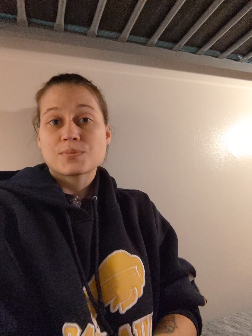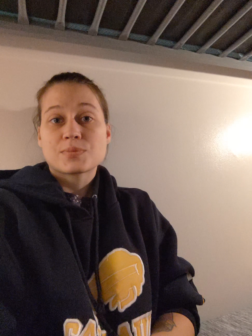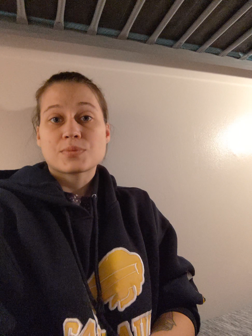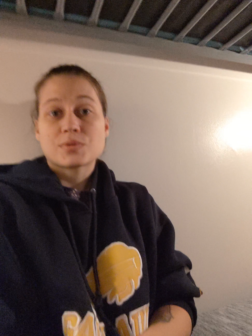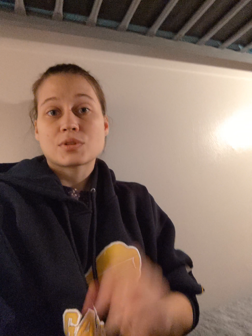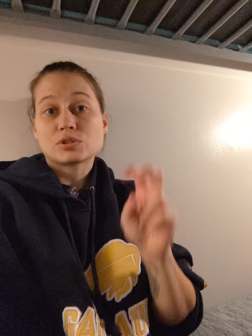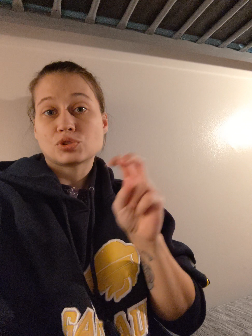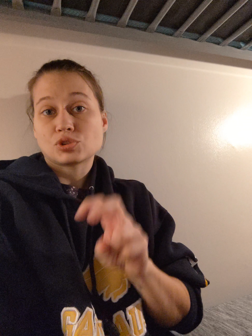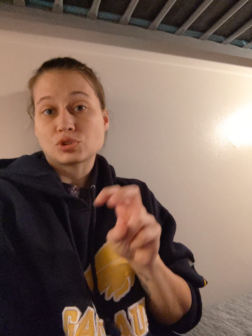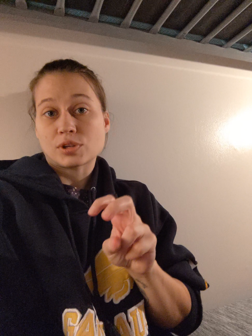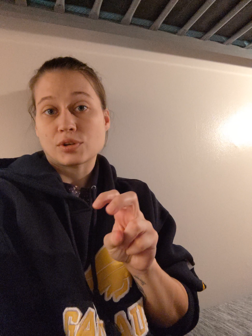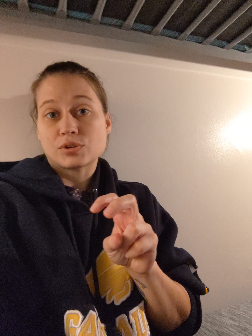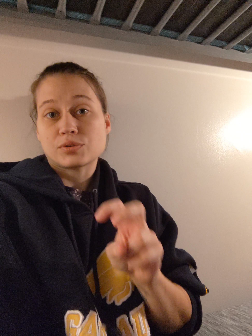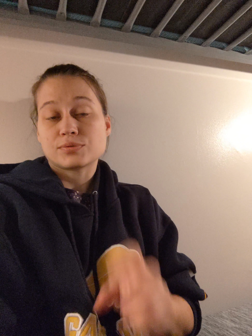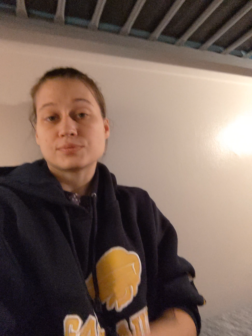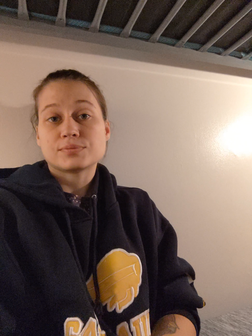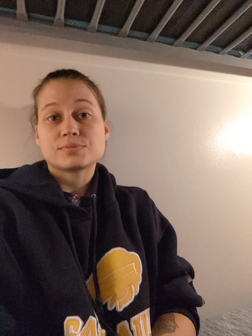chair